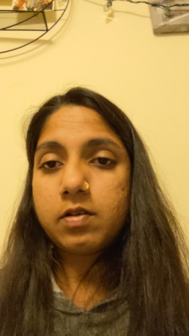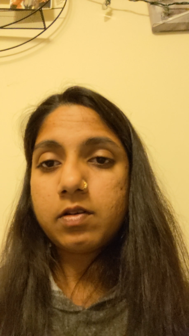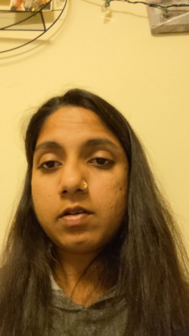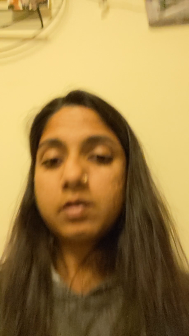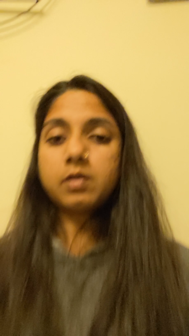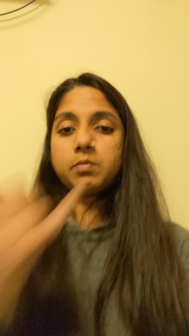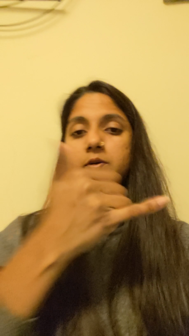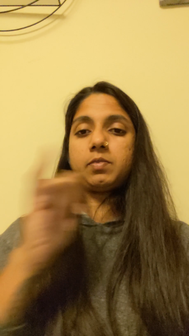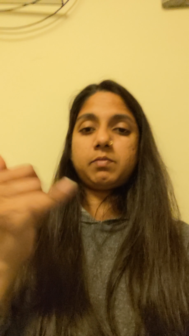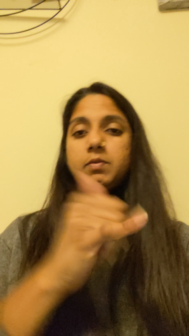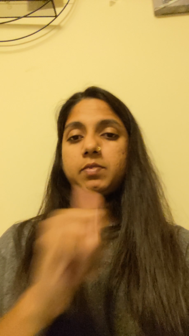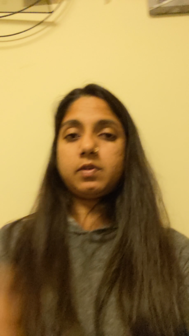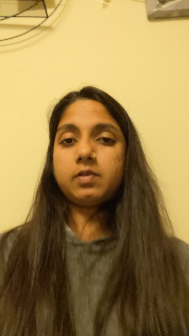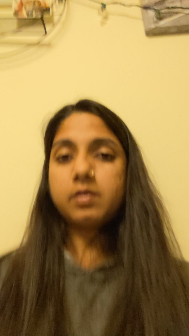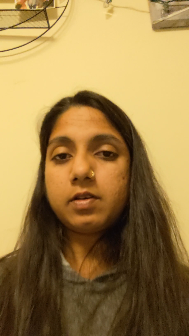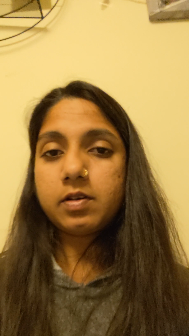play